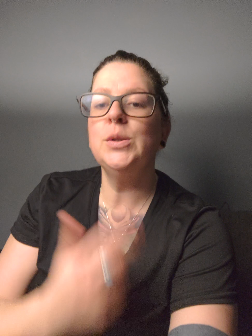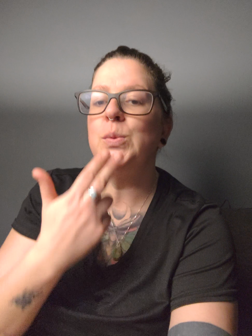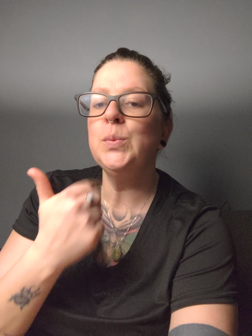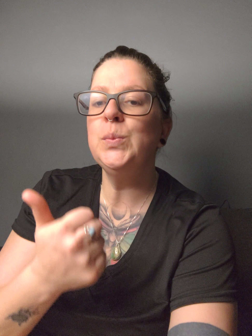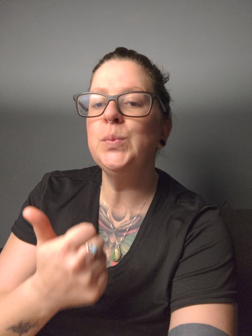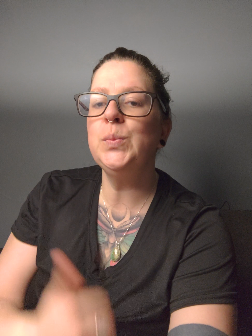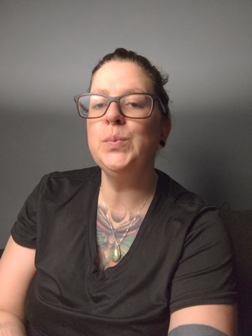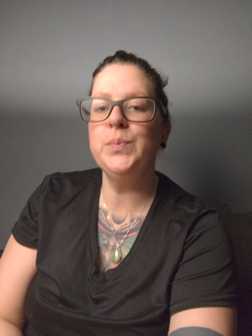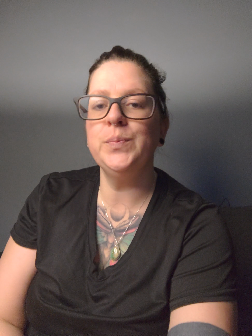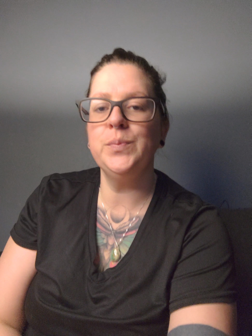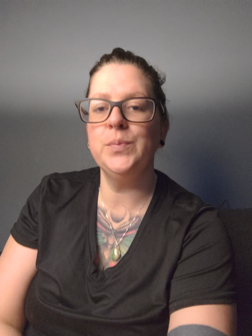cute